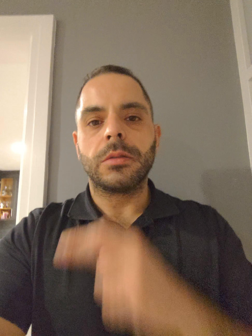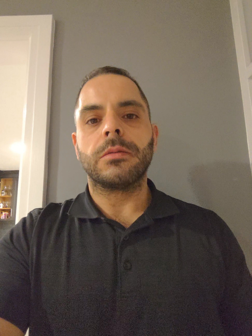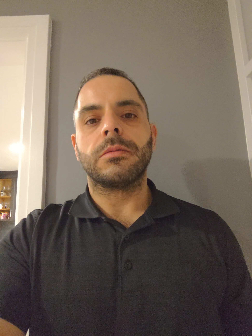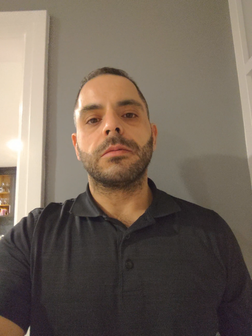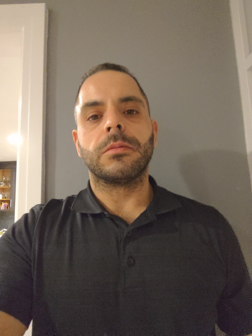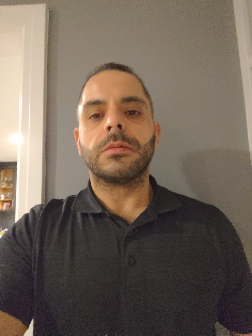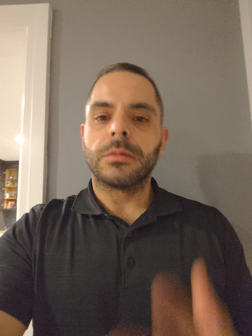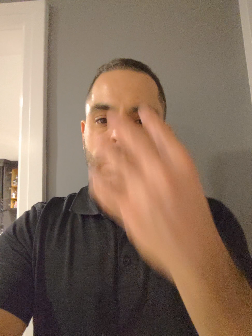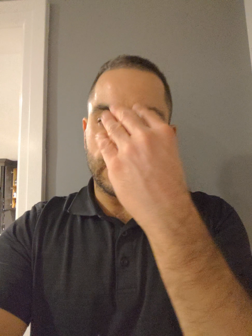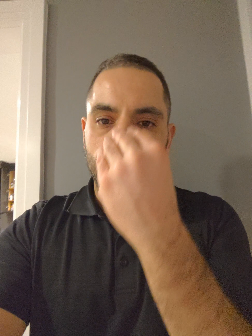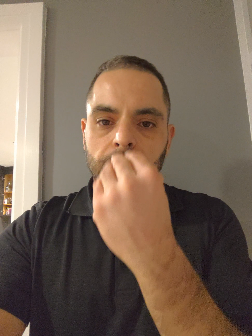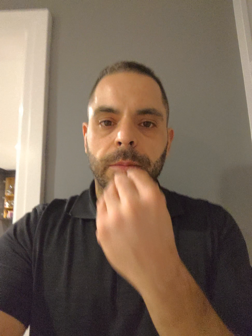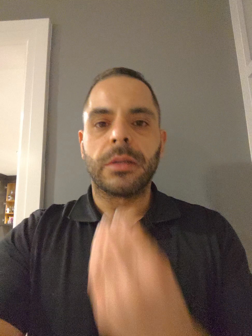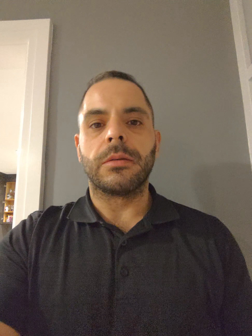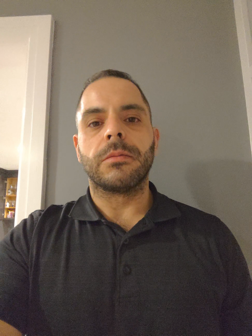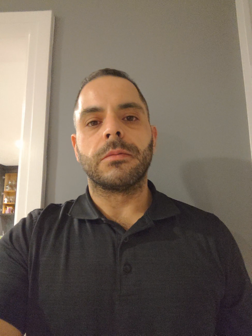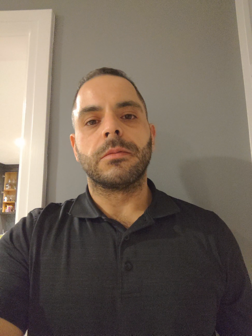sleepy